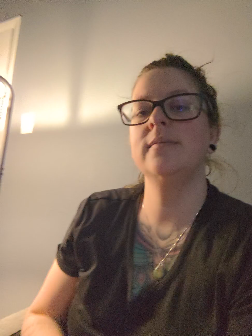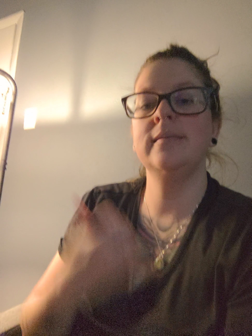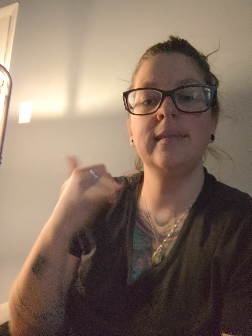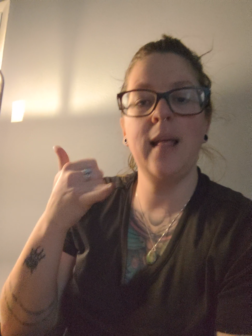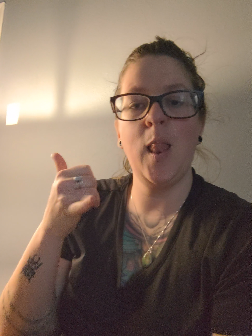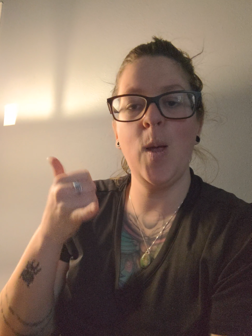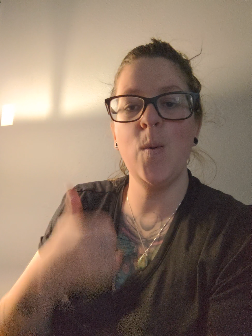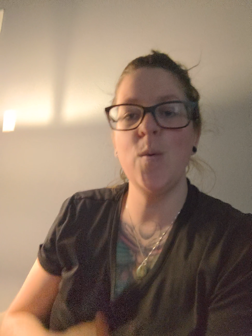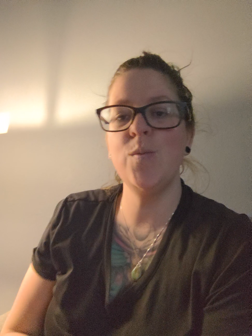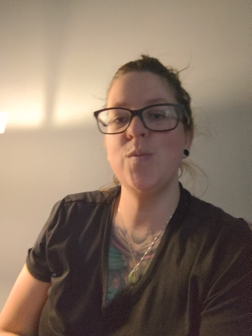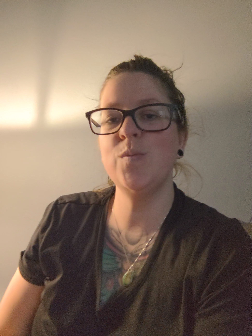yellow